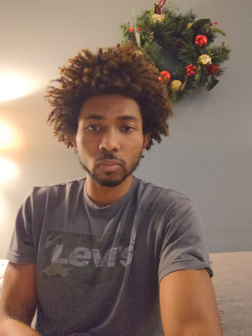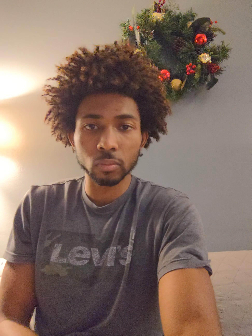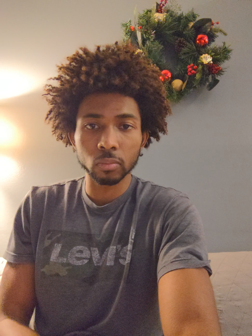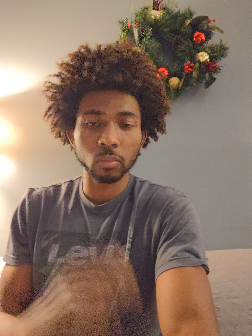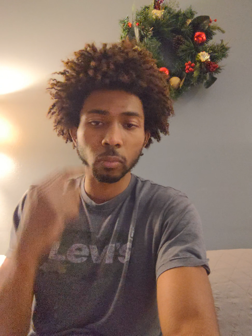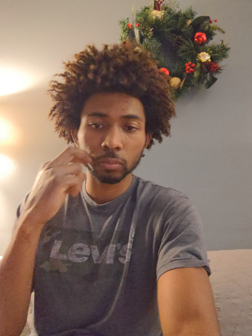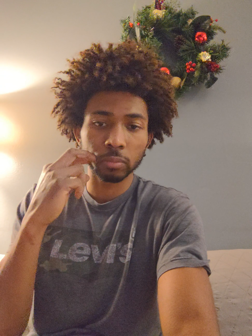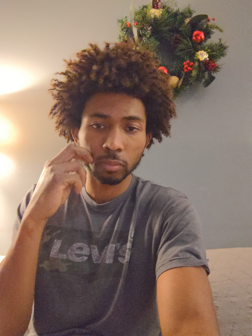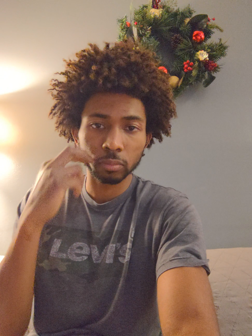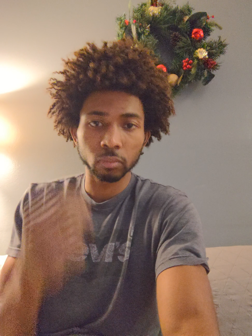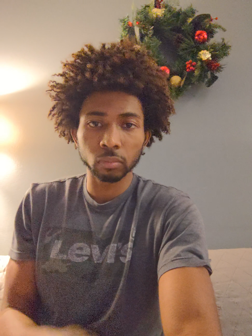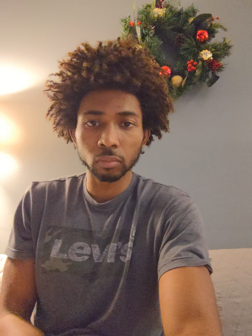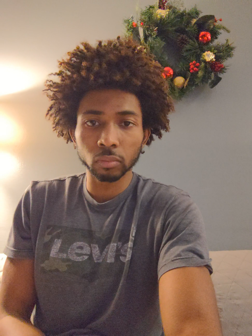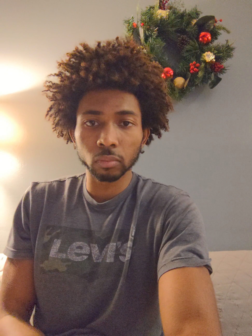gum